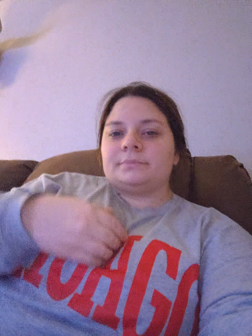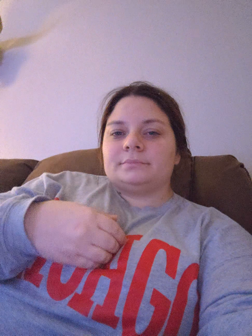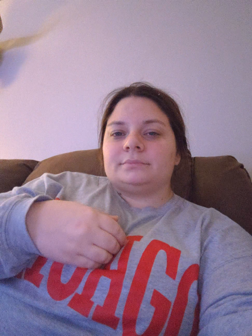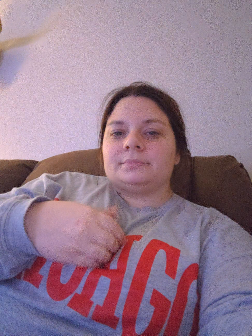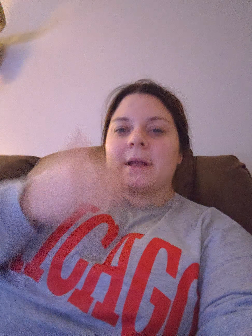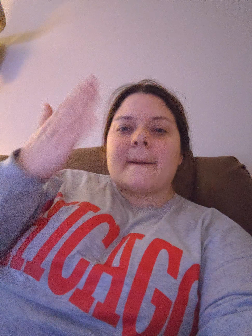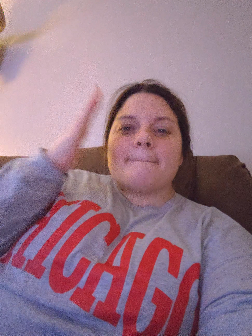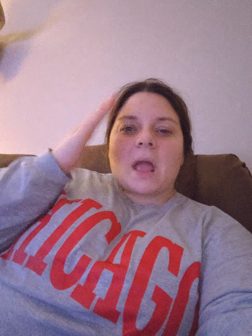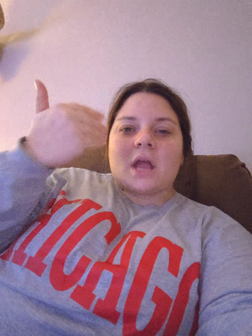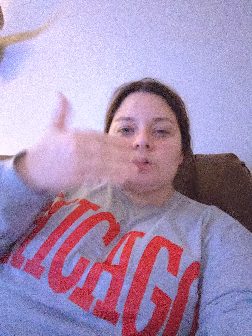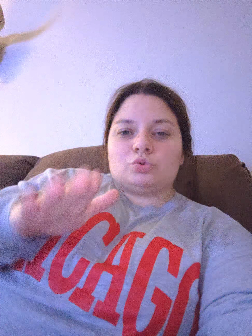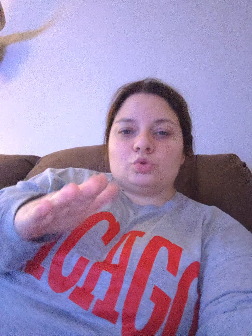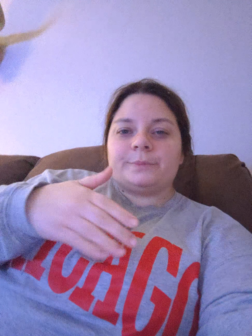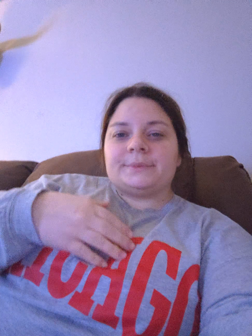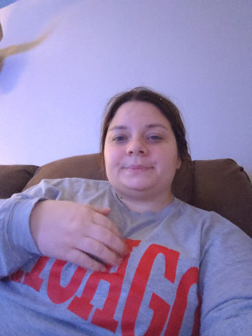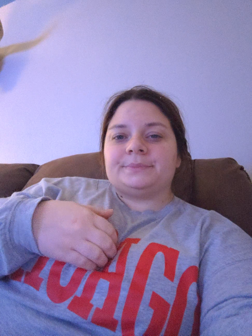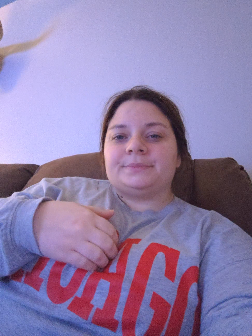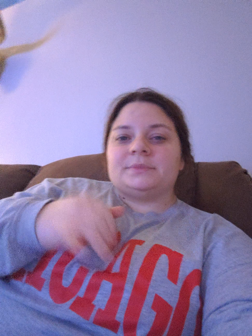bedroom